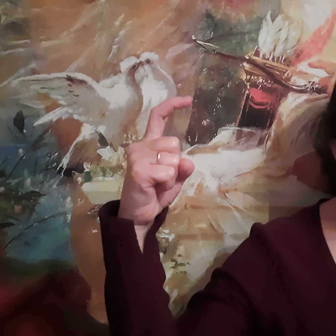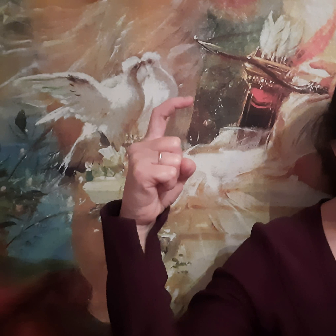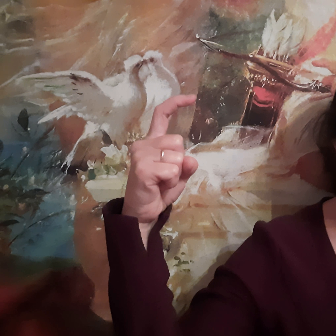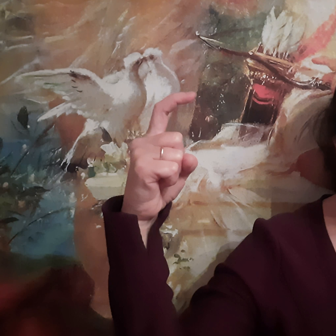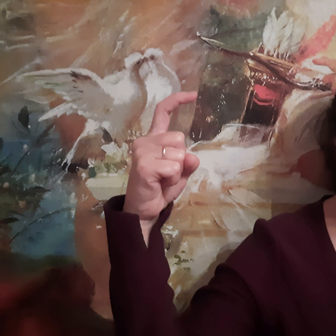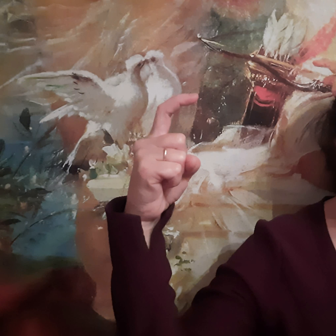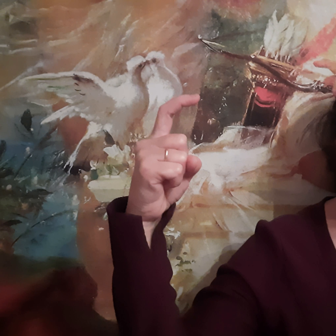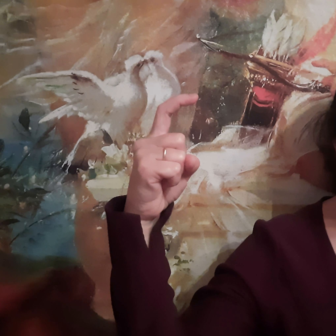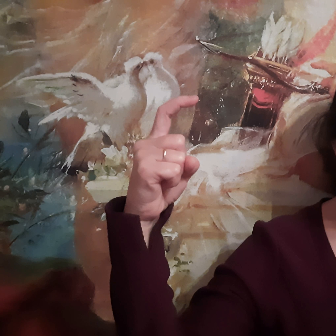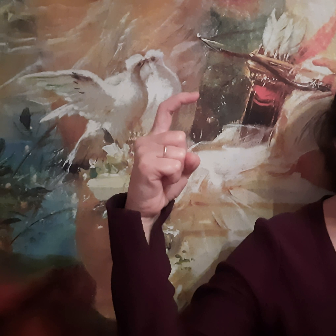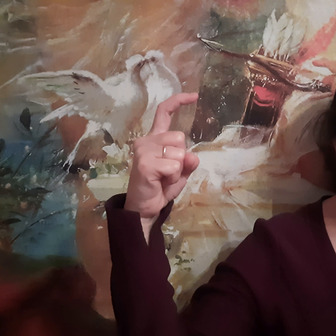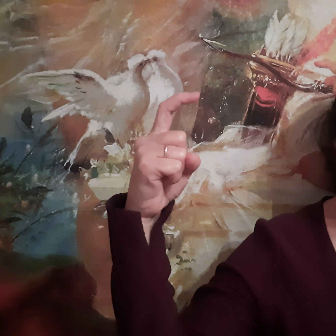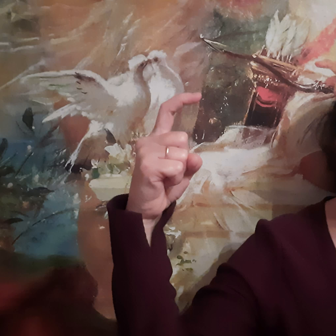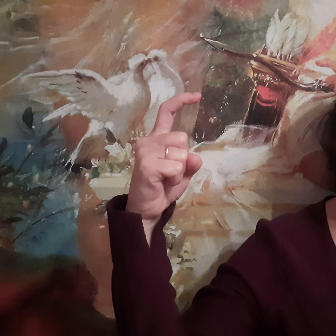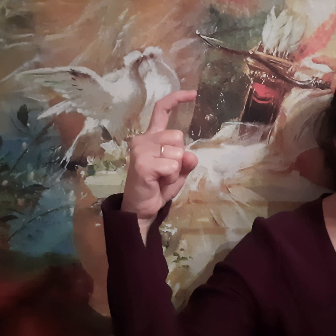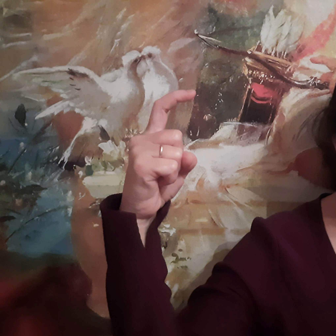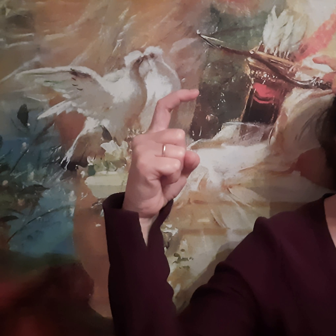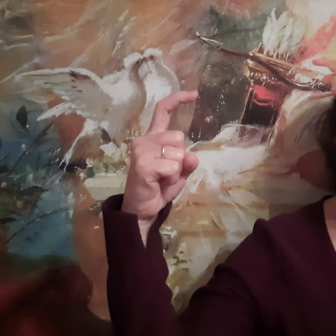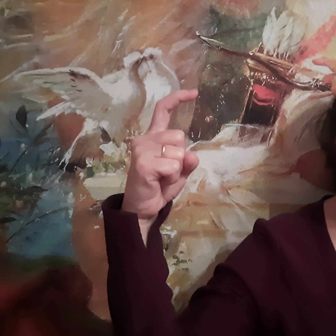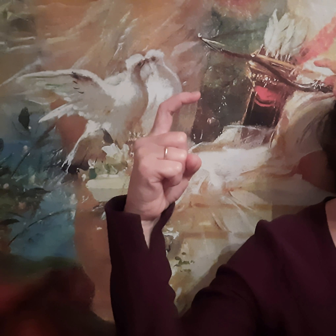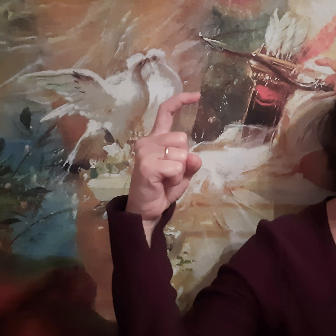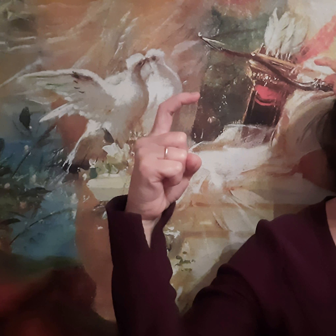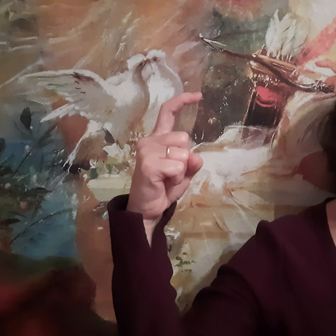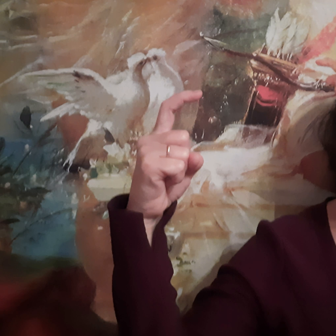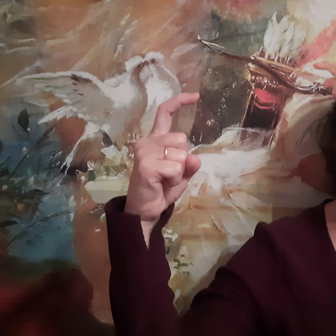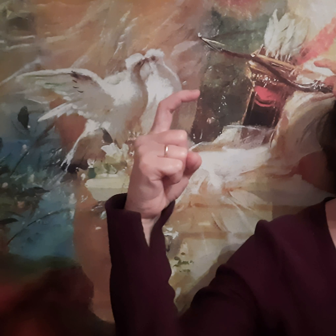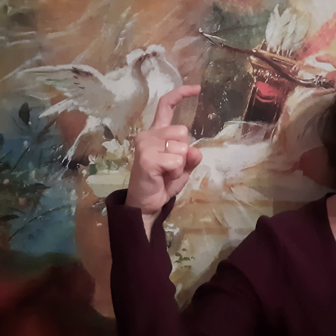Х